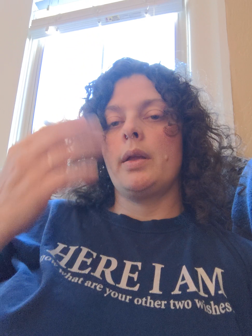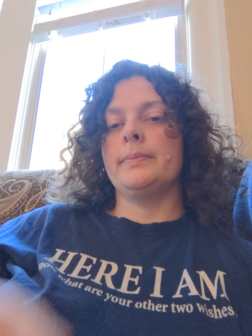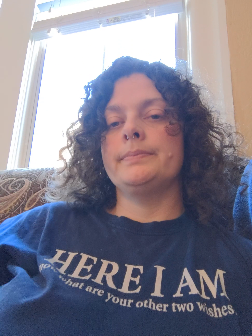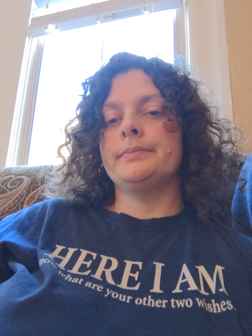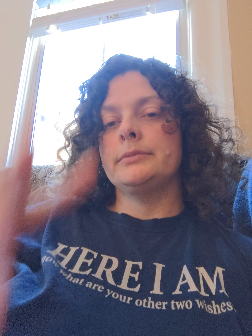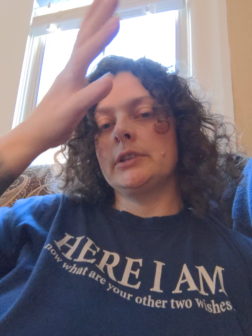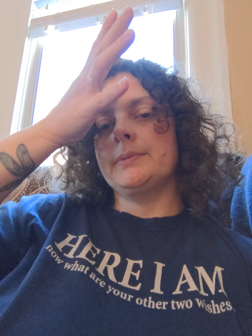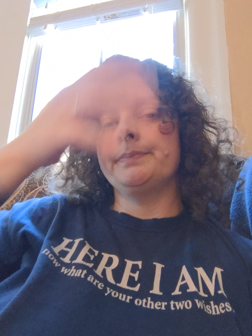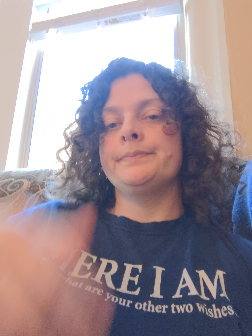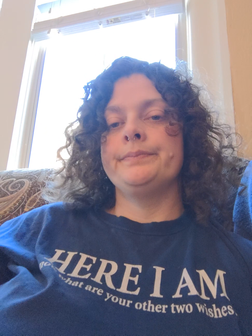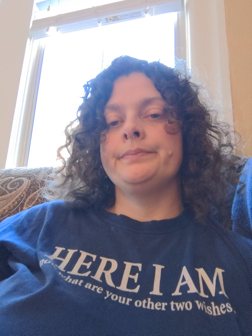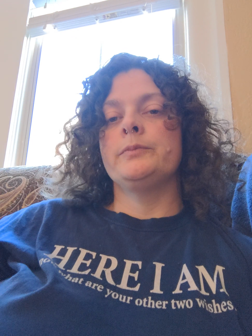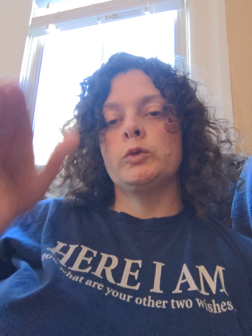dad